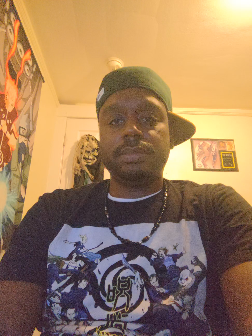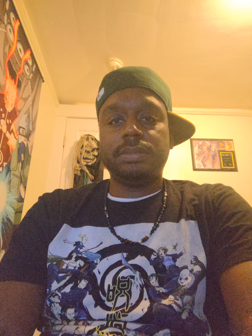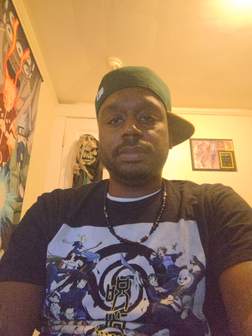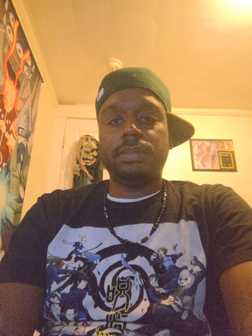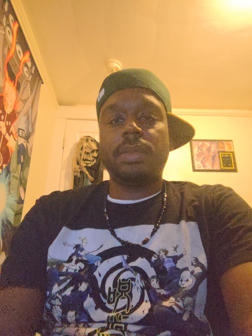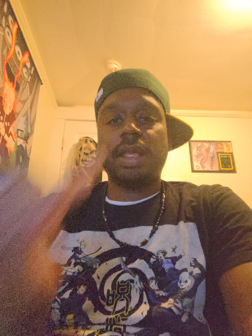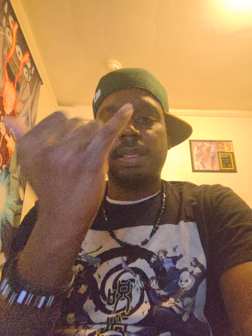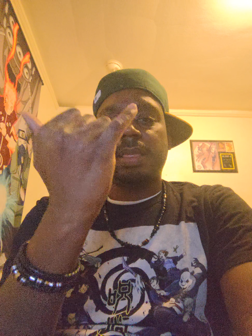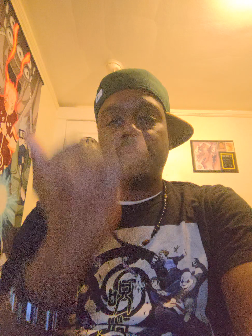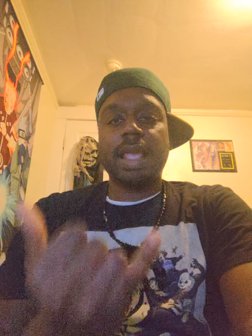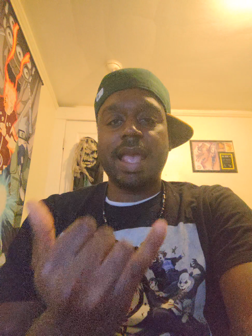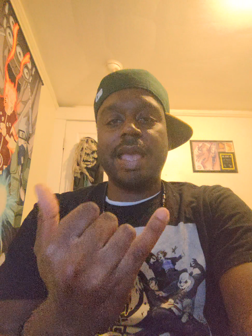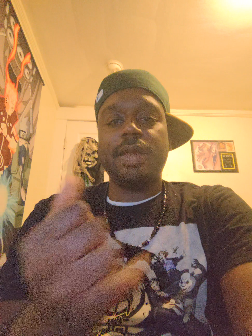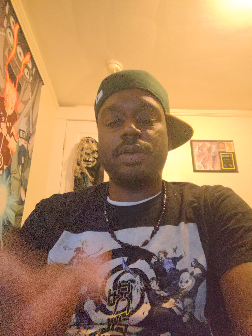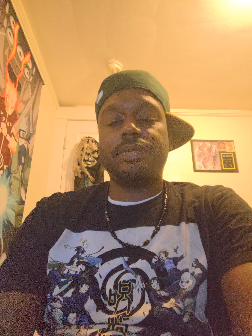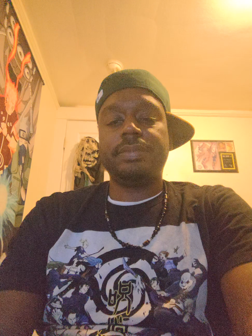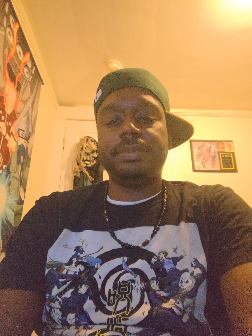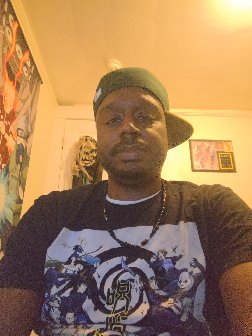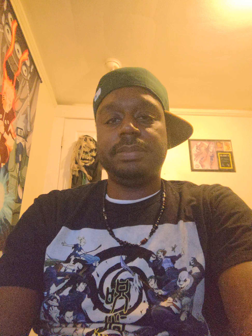now